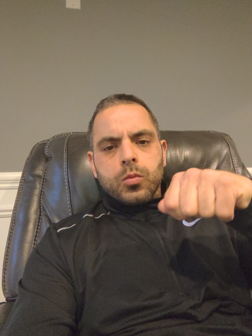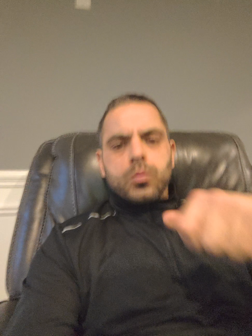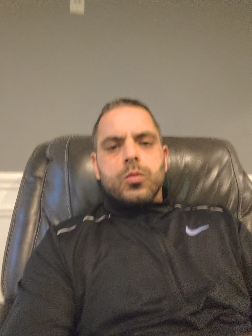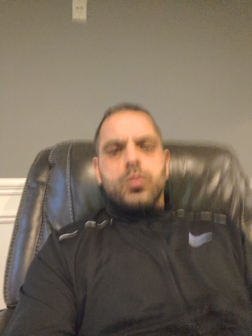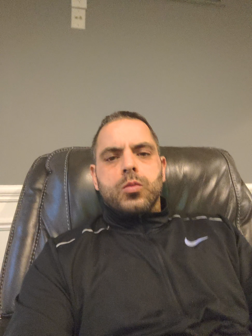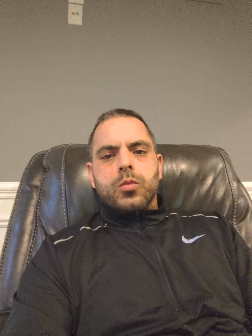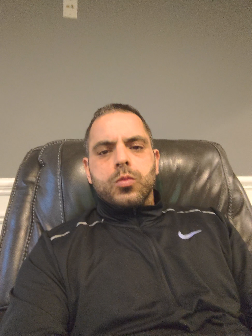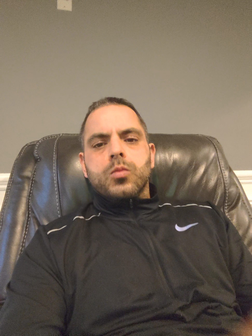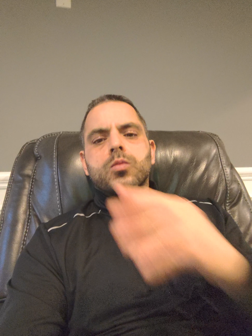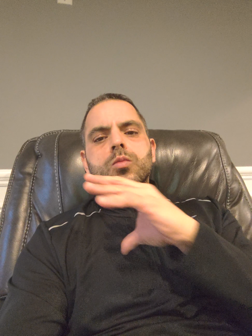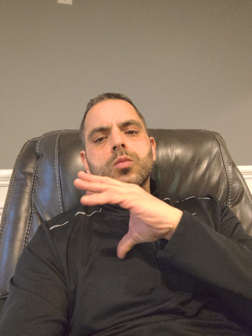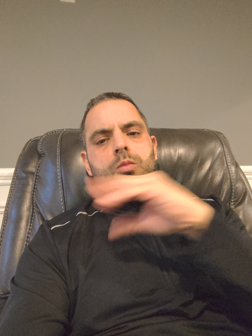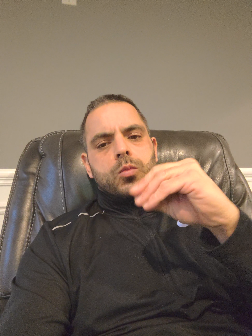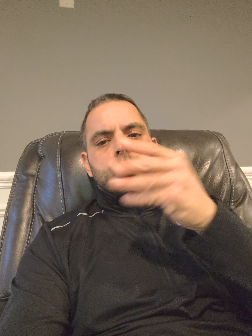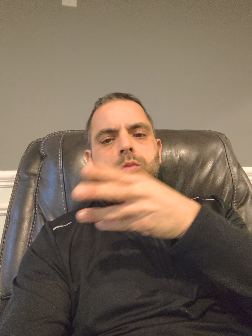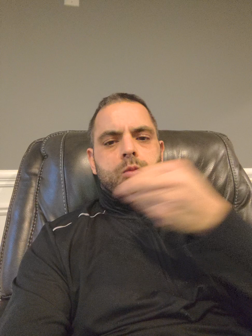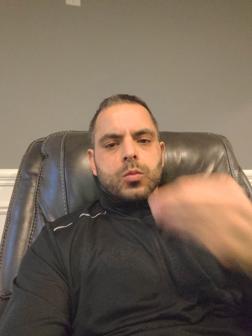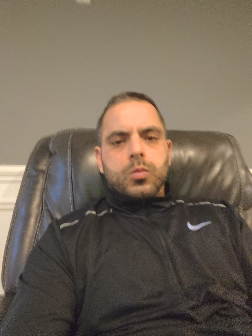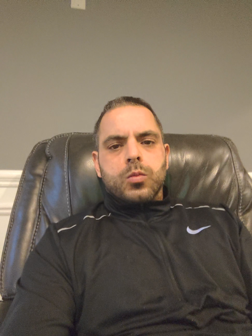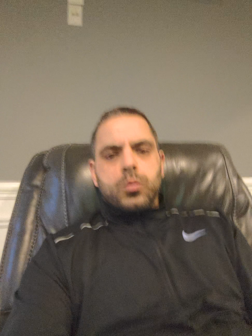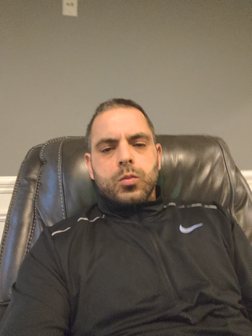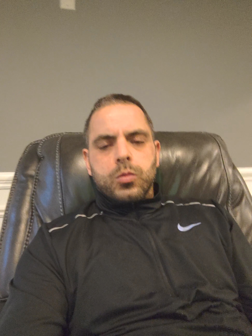story